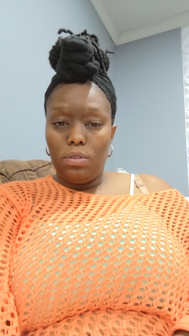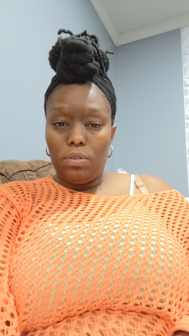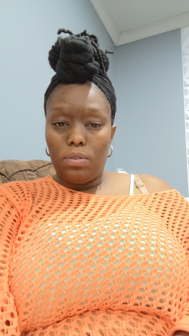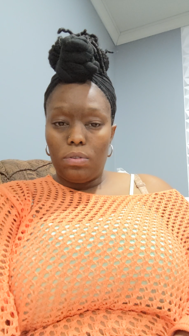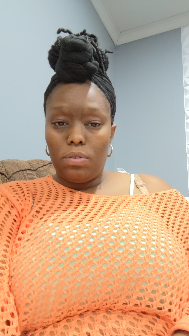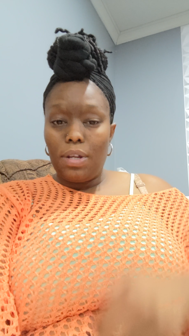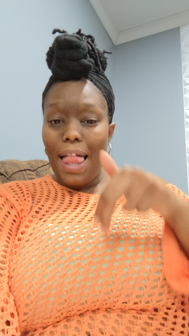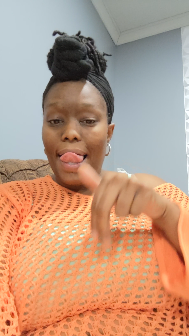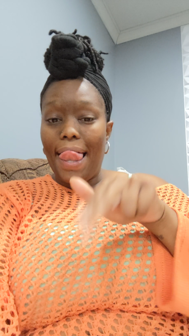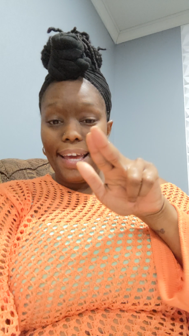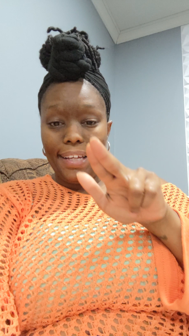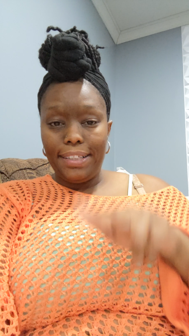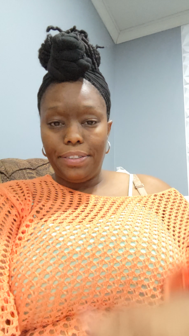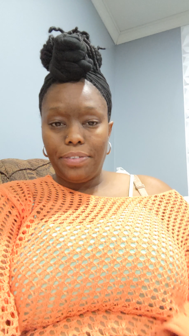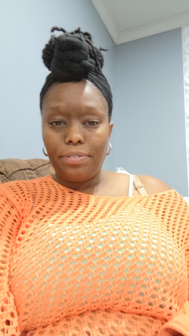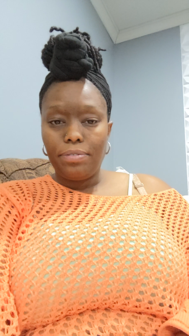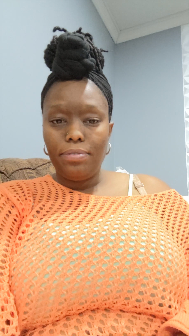lick